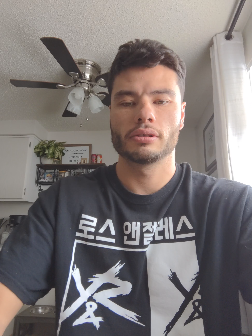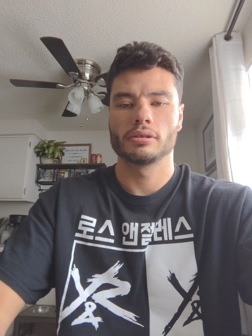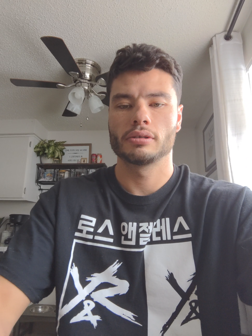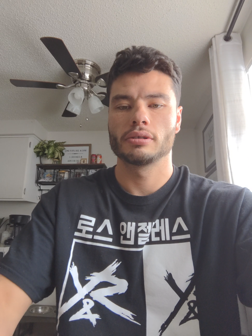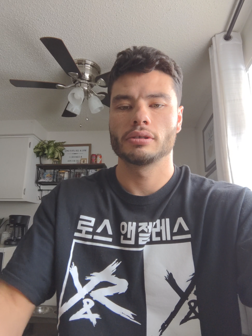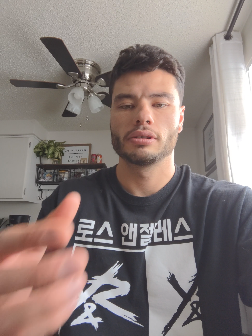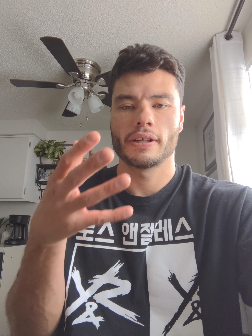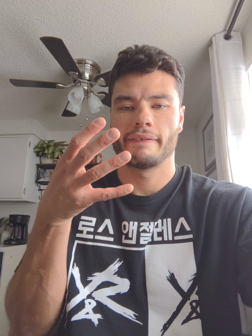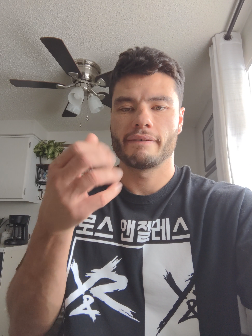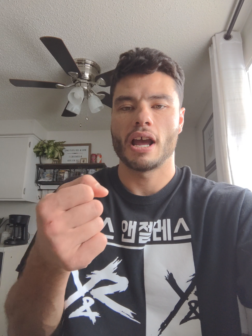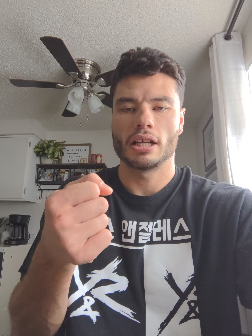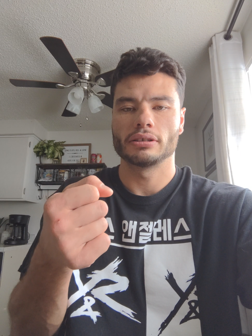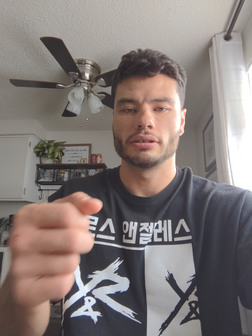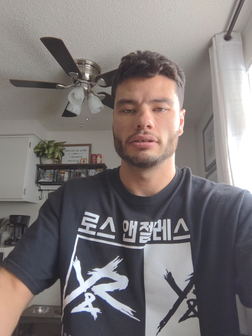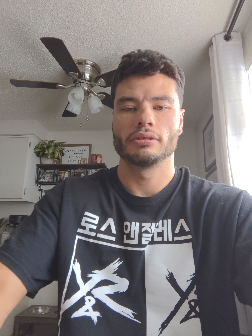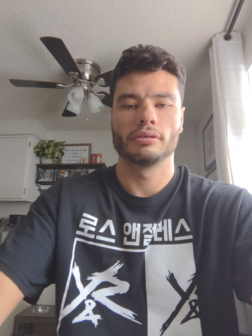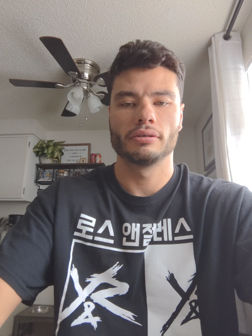fast